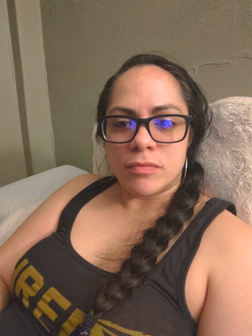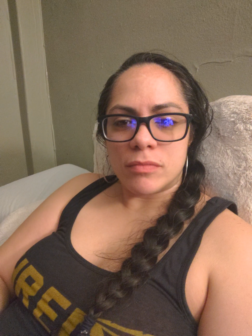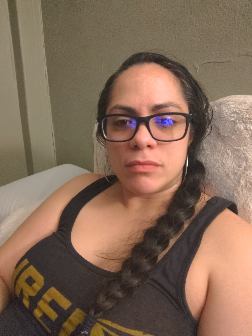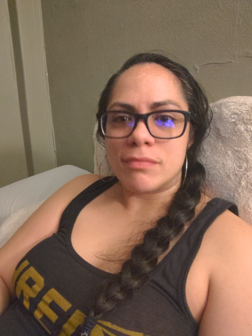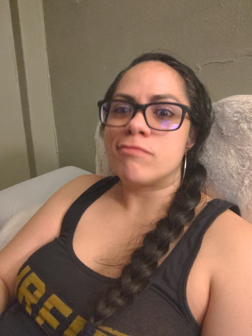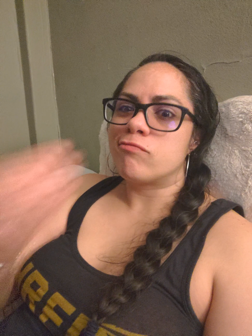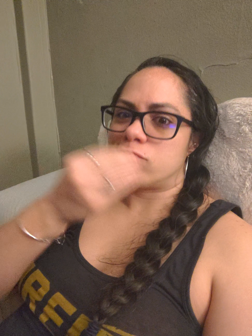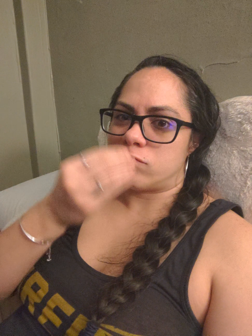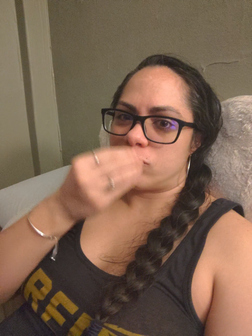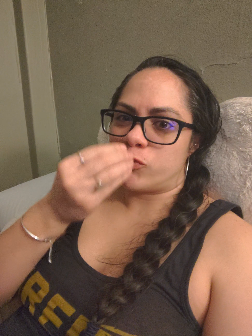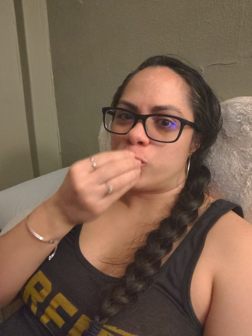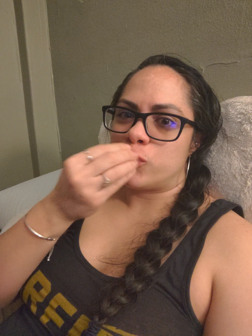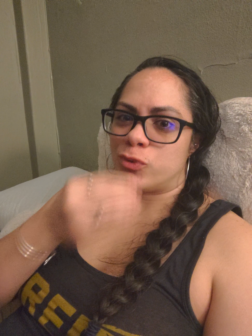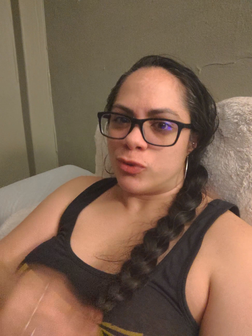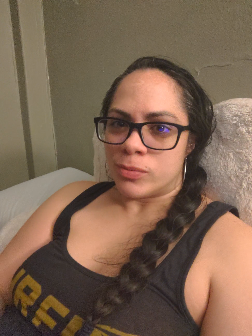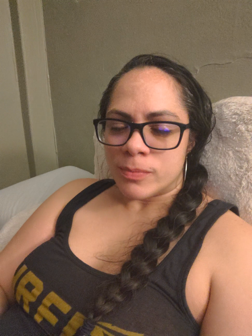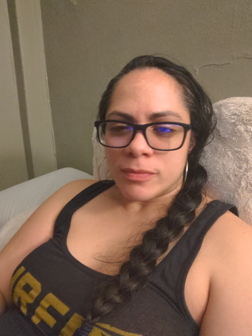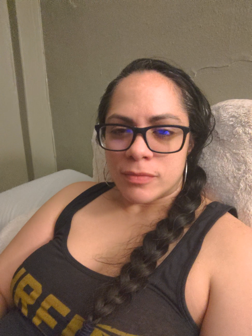food